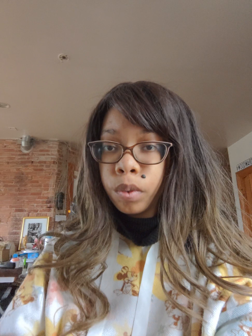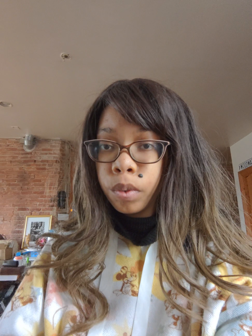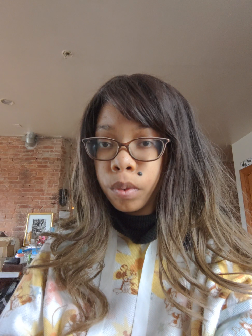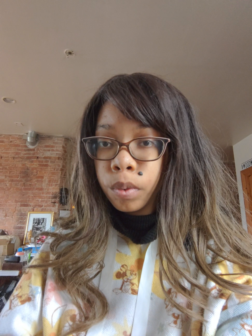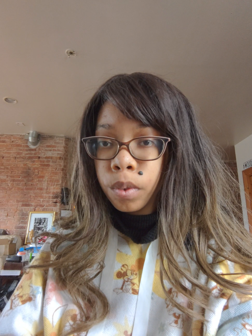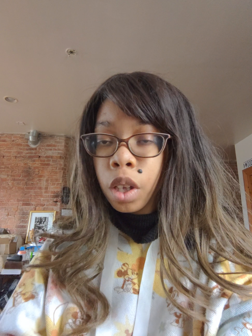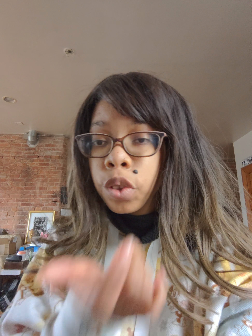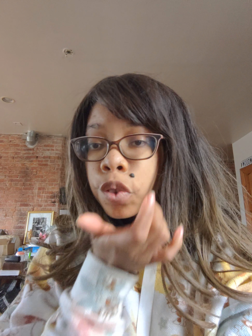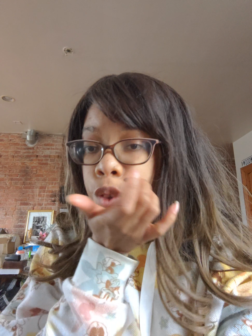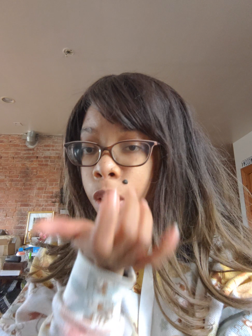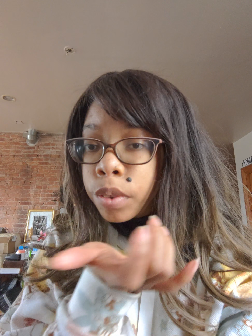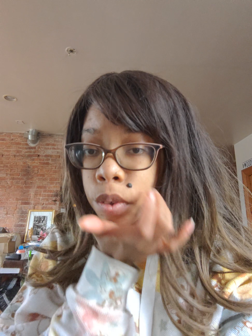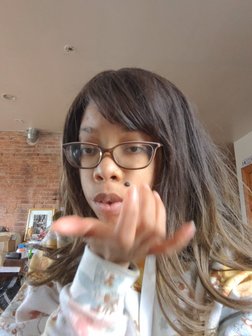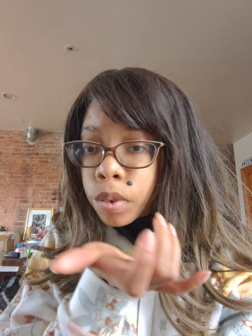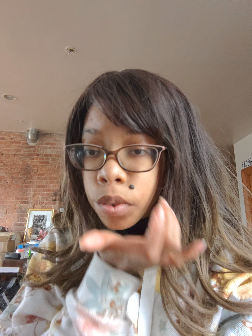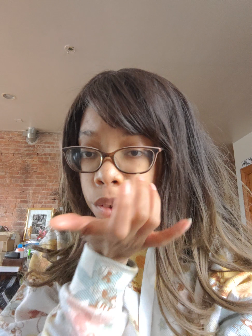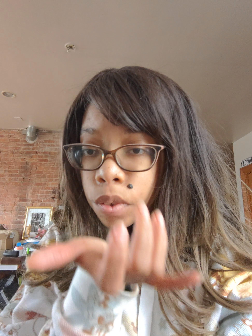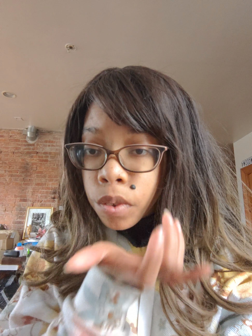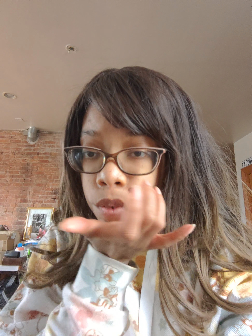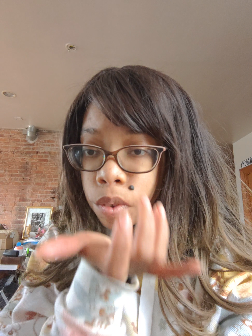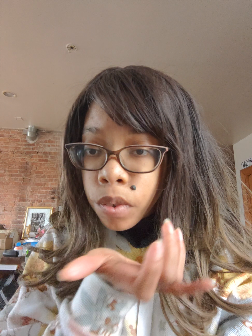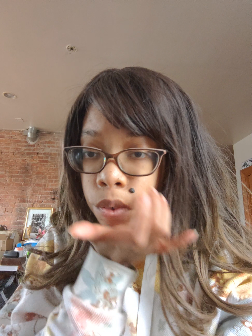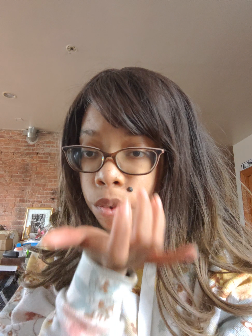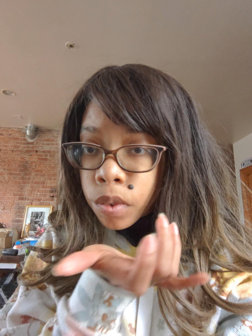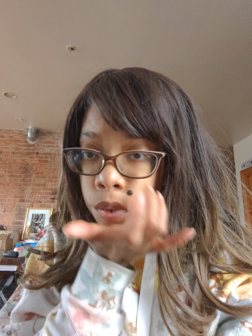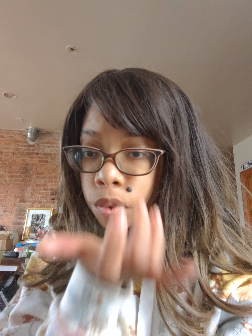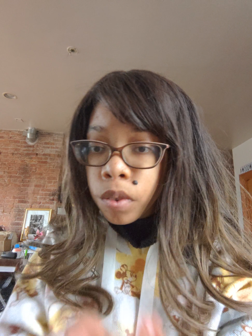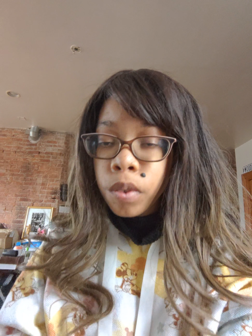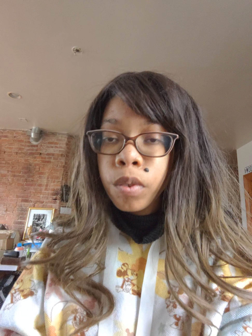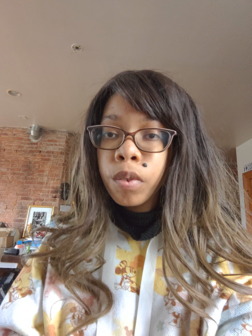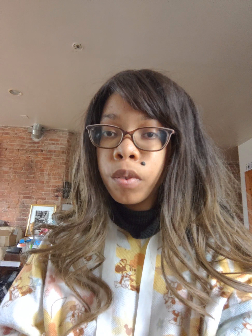grass